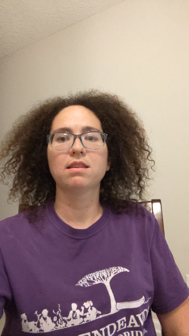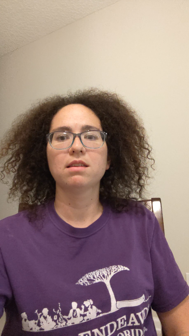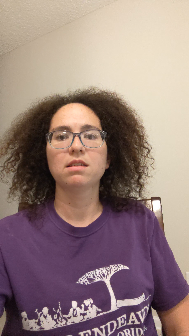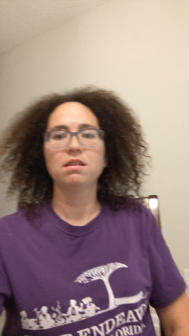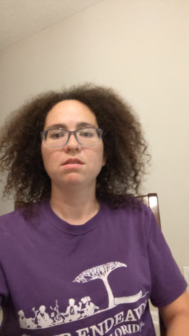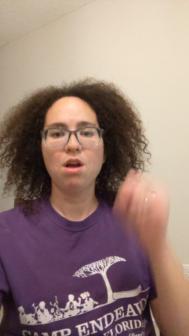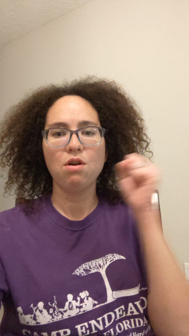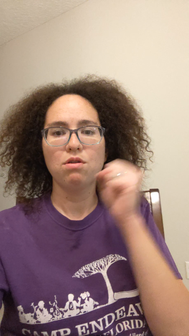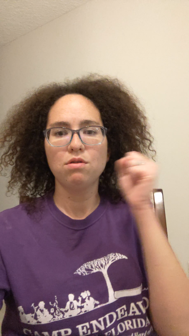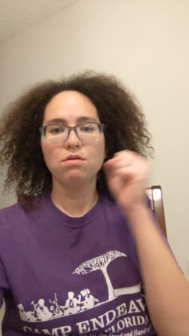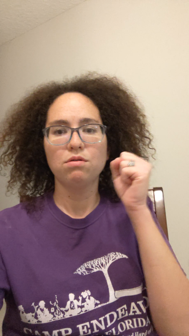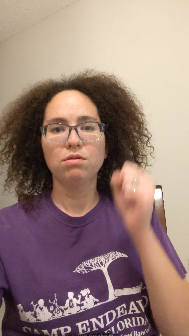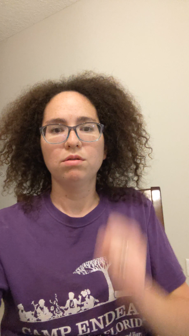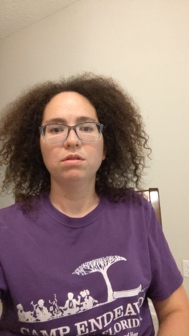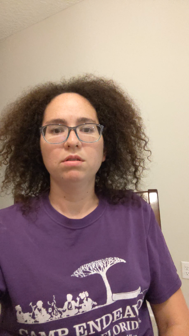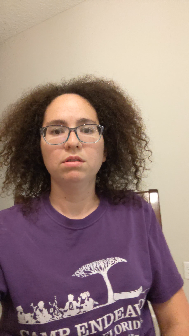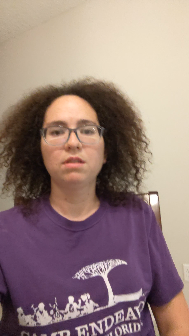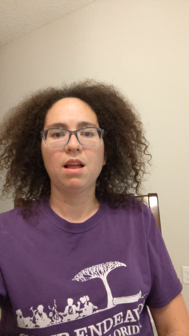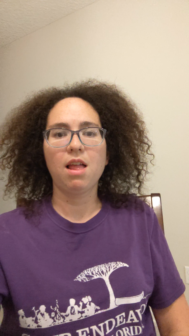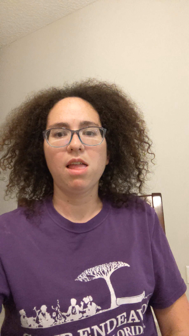cold